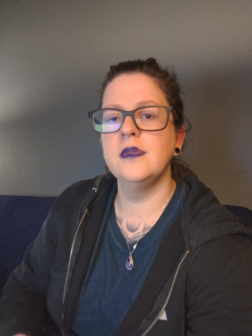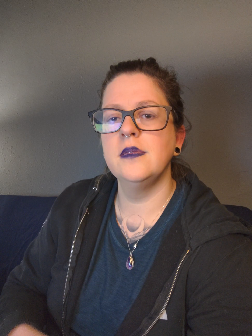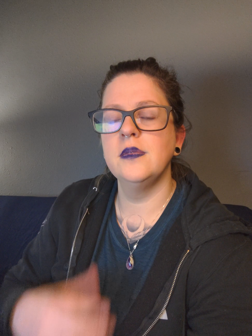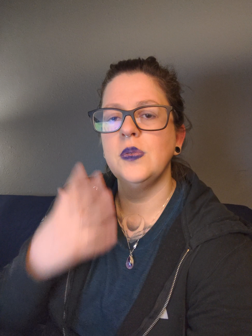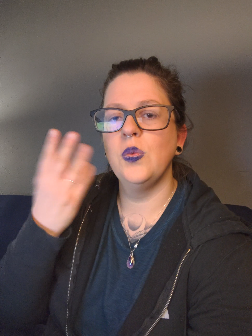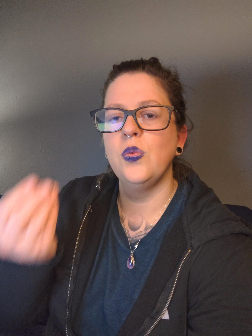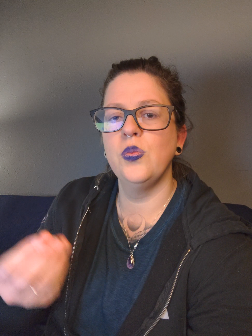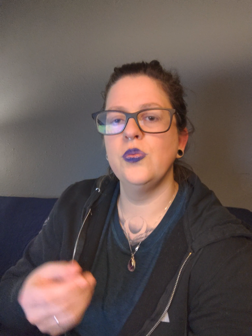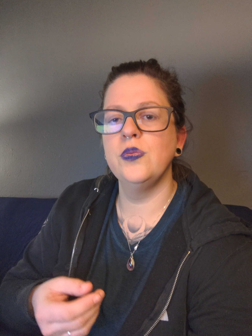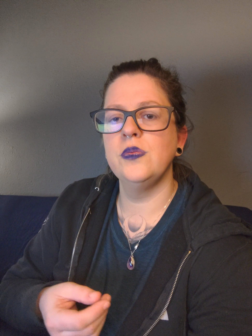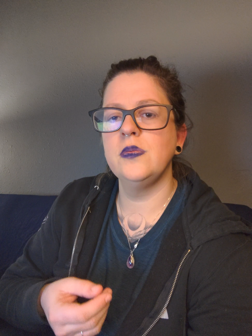go